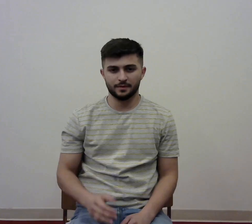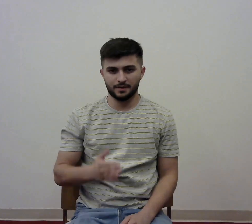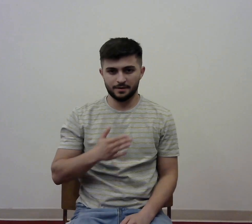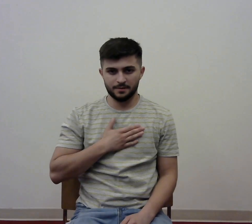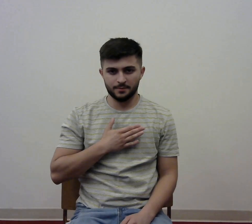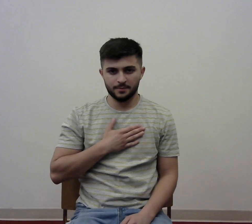mən